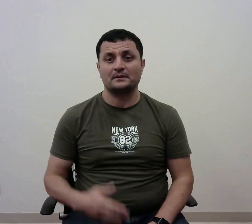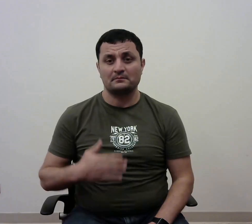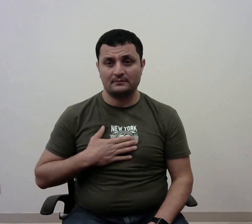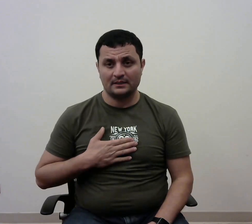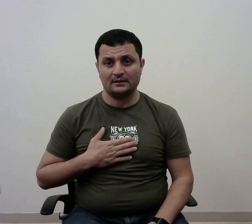mən